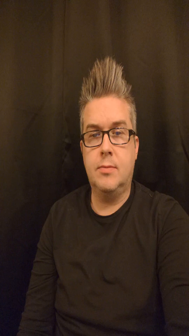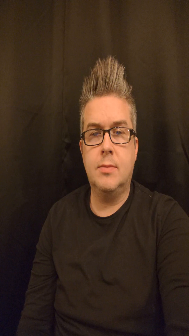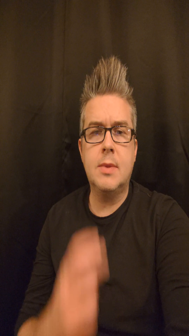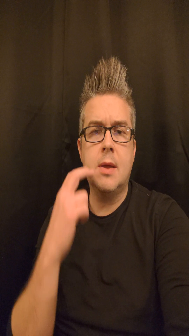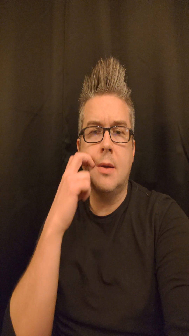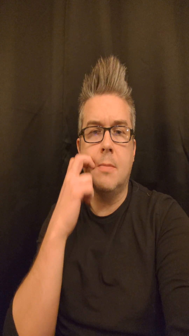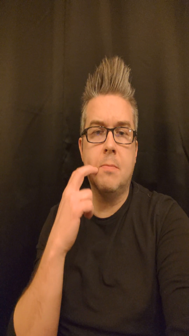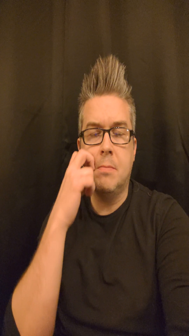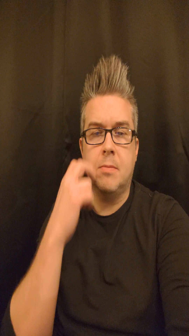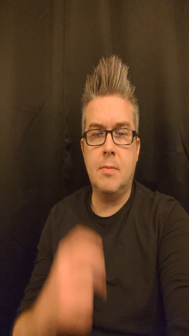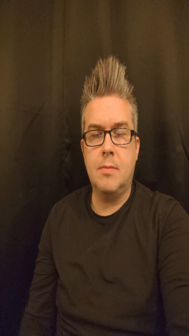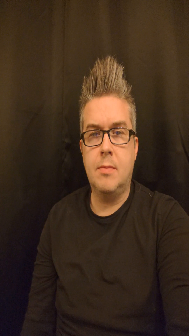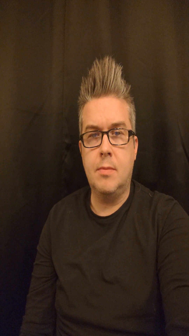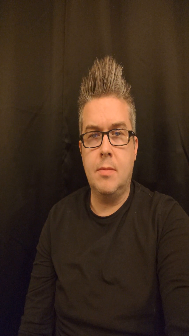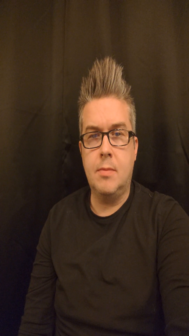gum